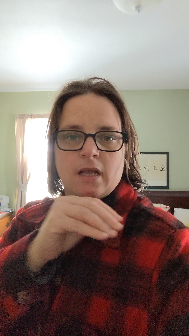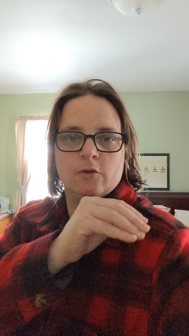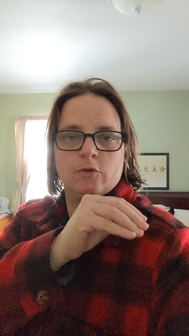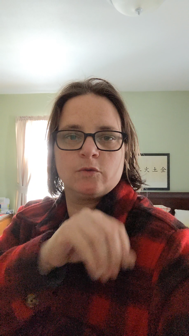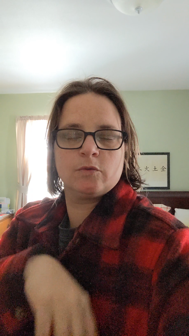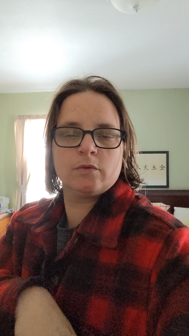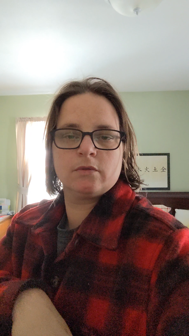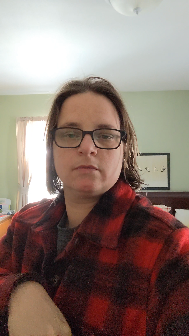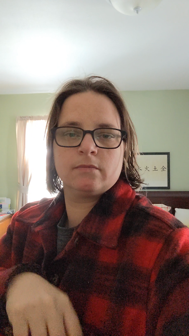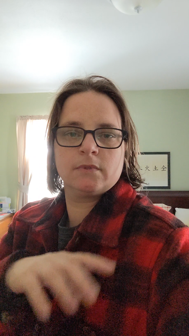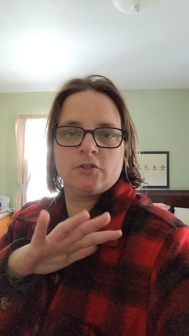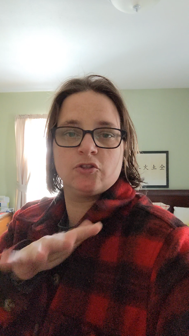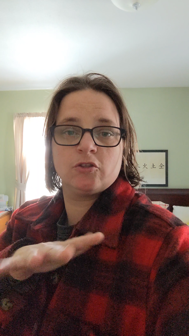cheese